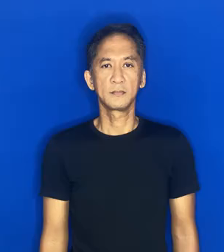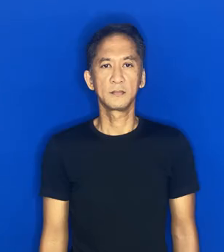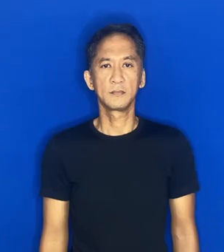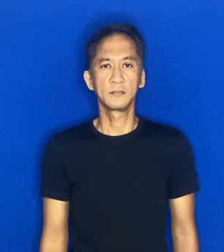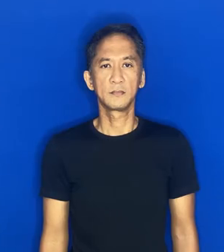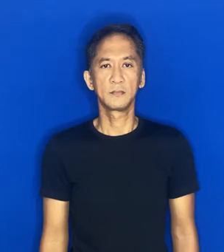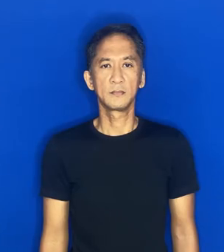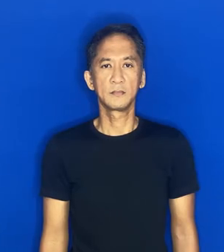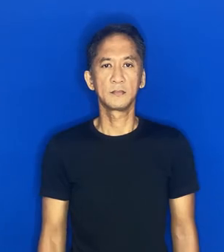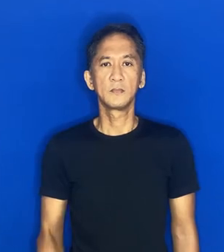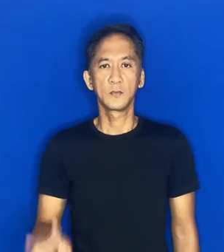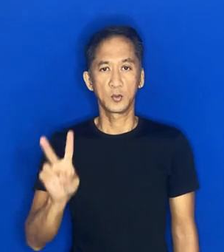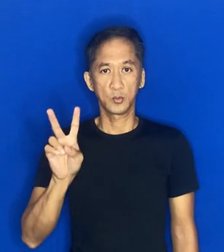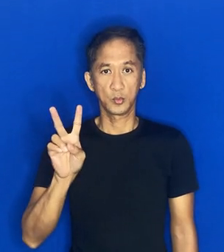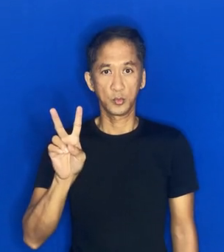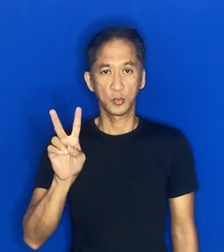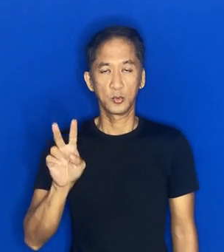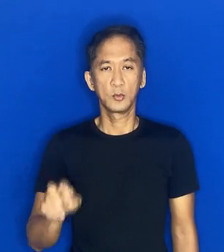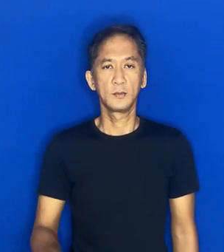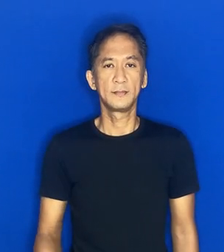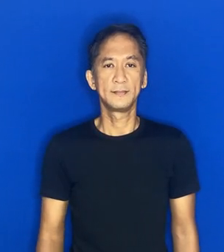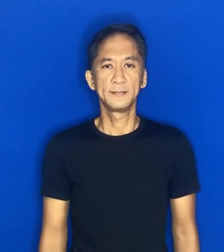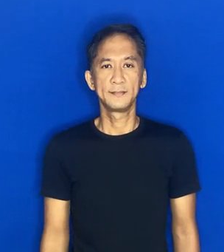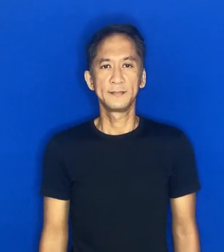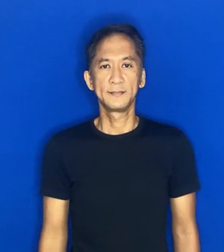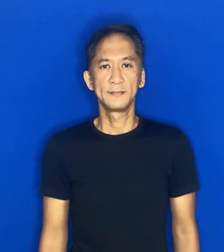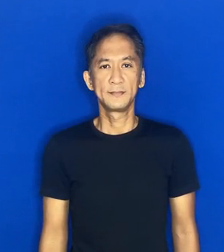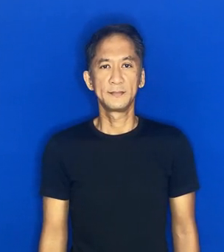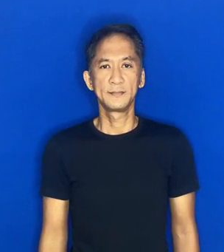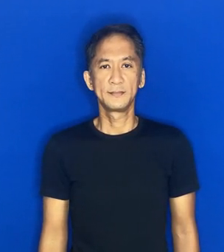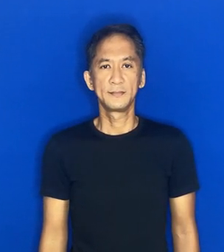two